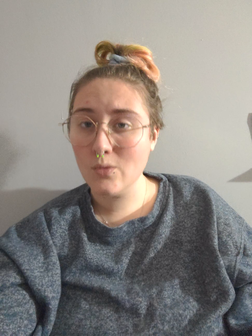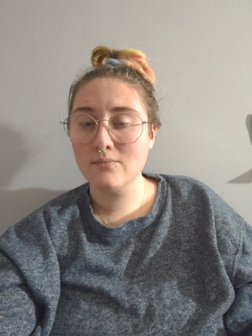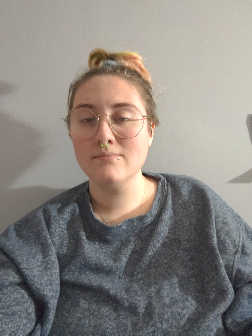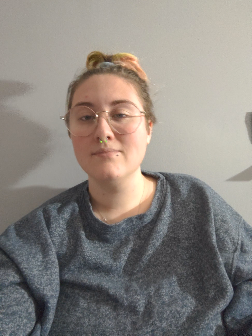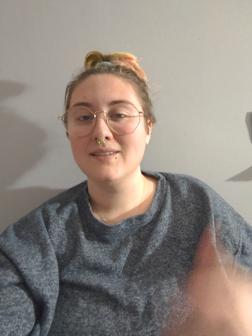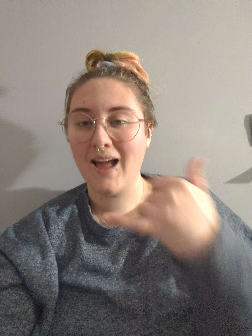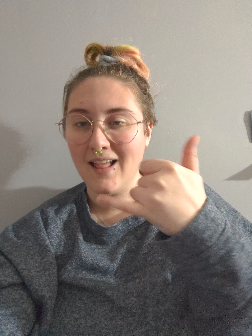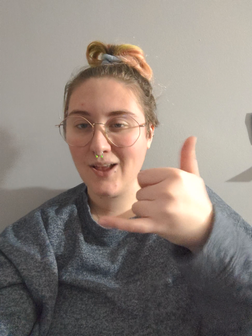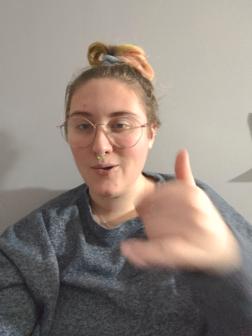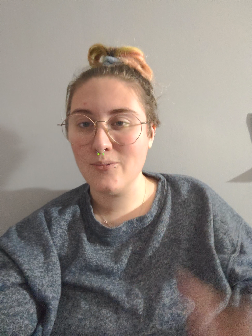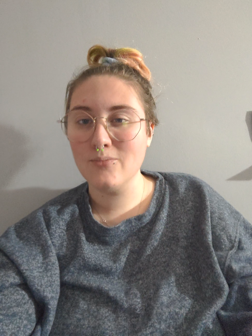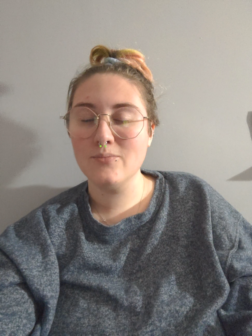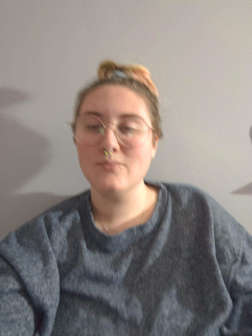yellow